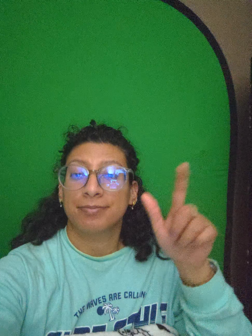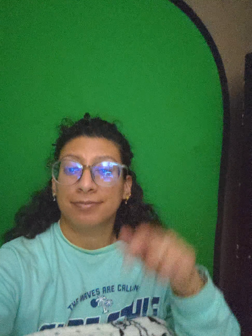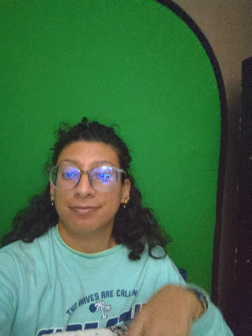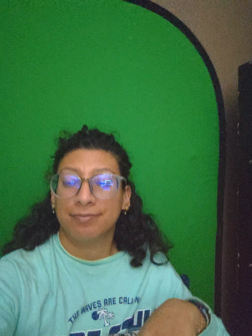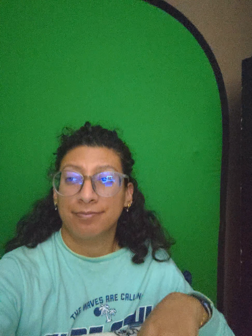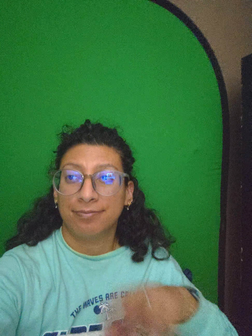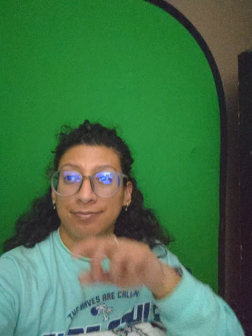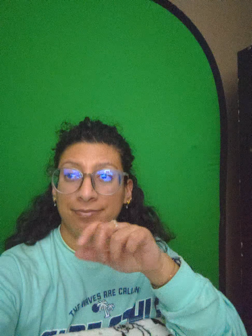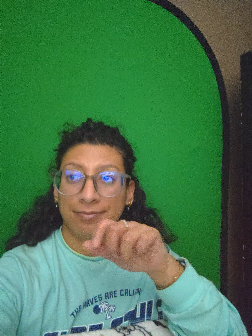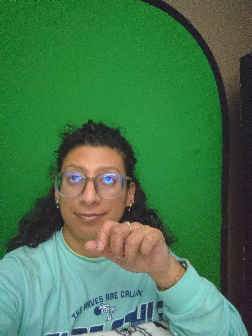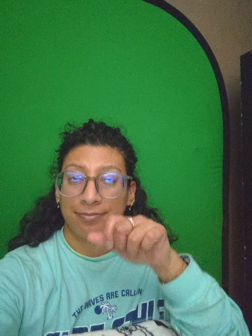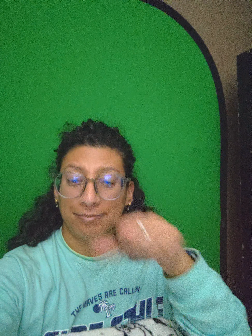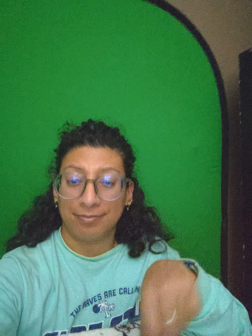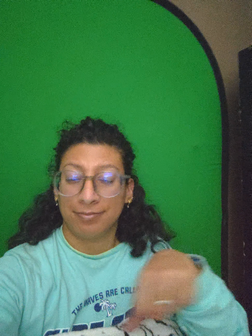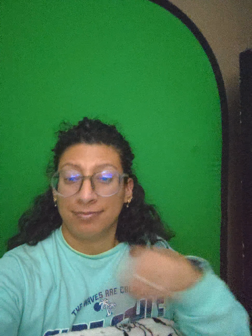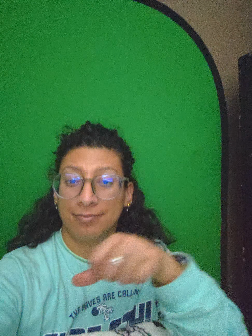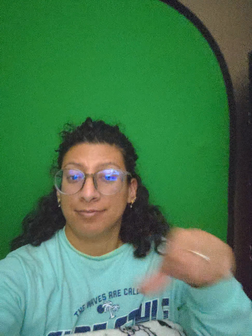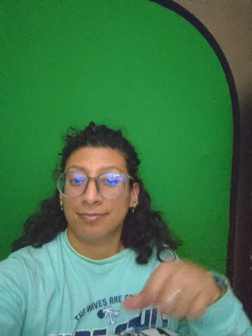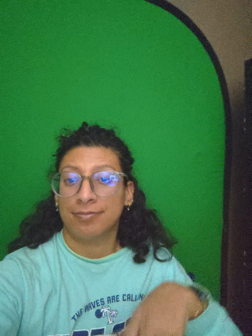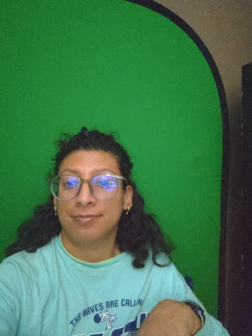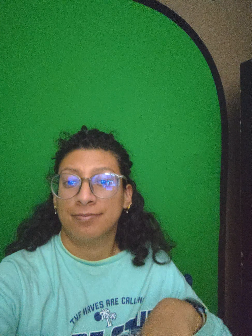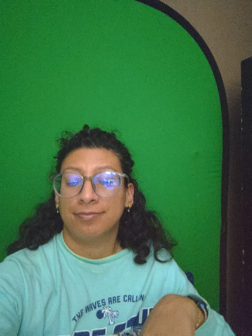puzzle